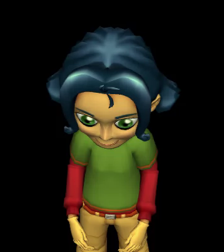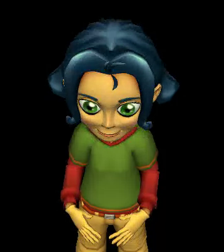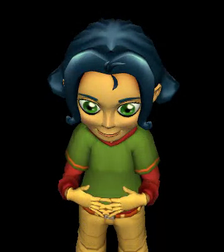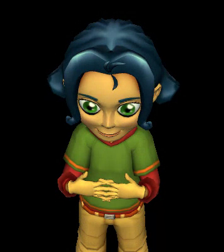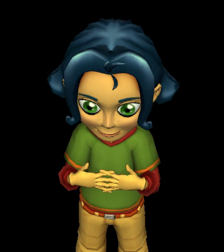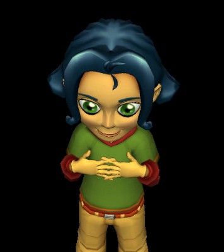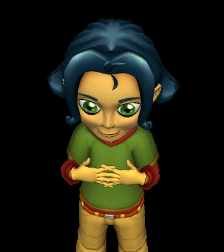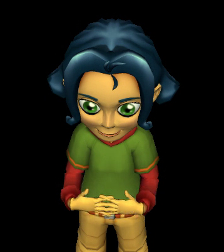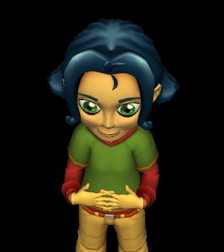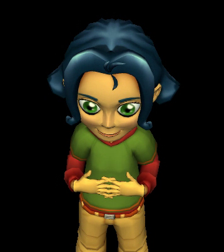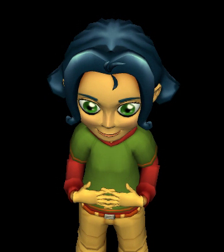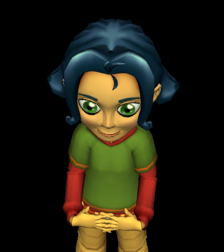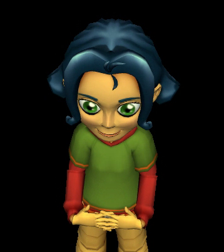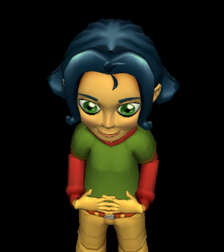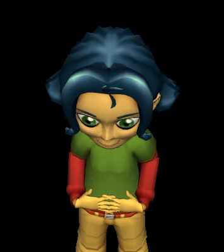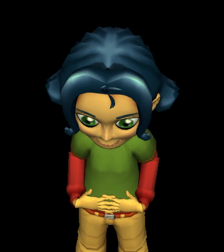جسم